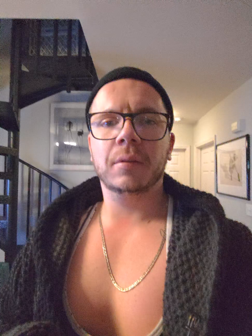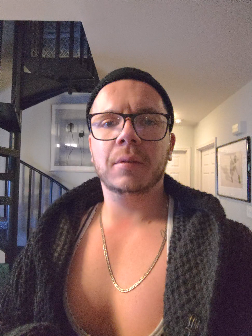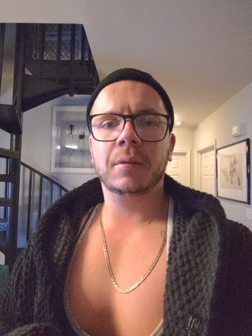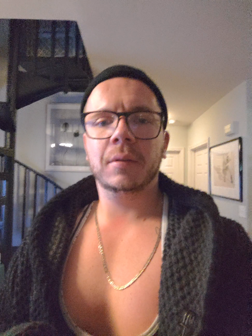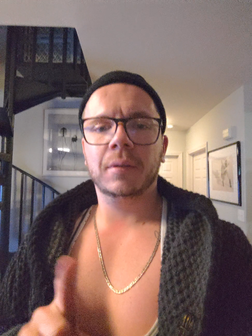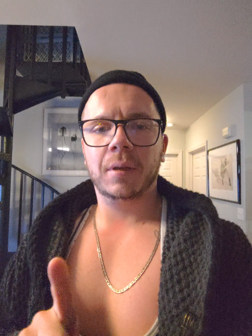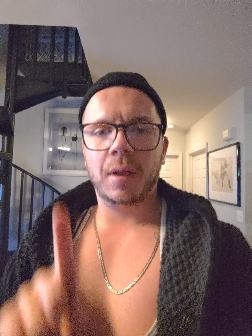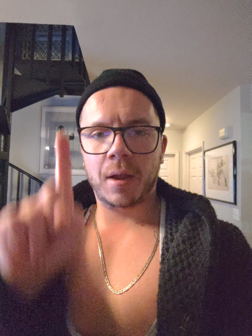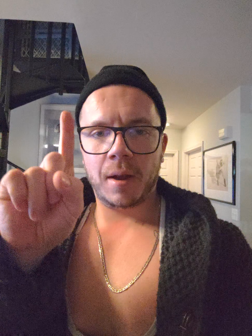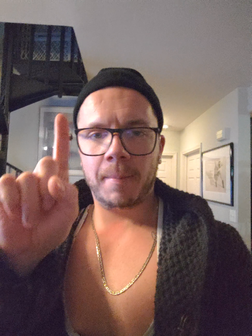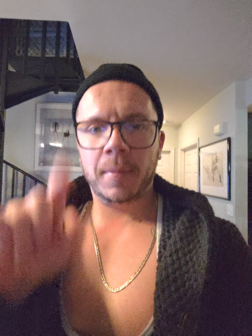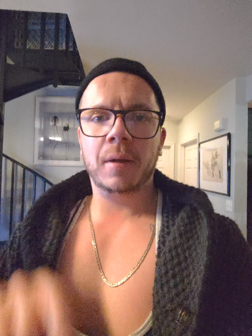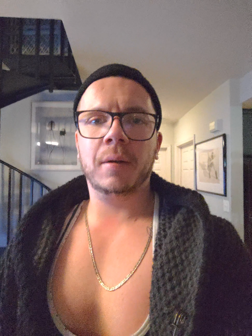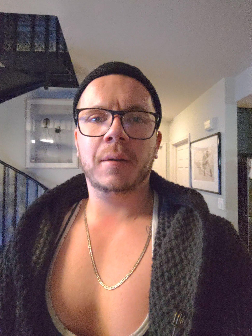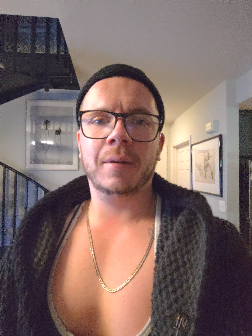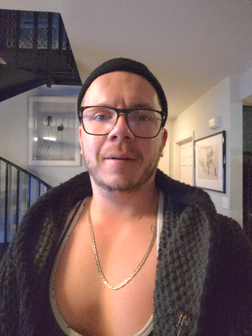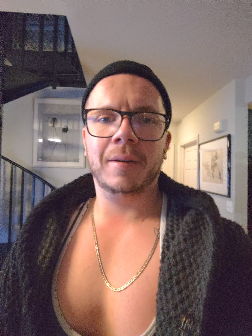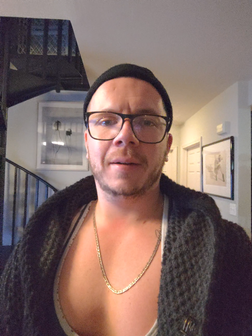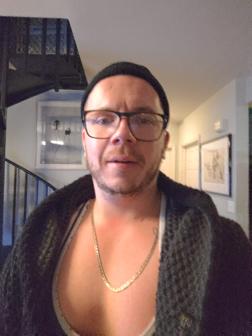up